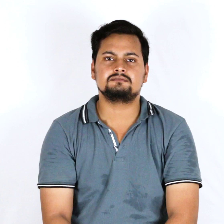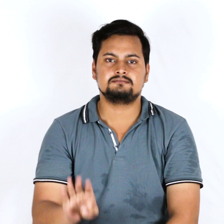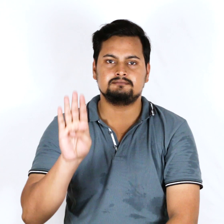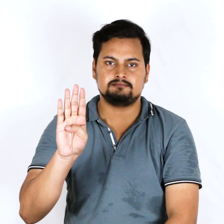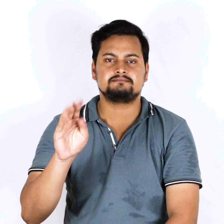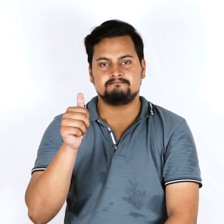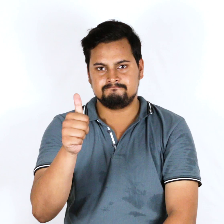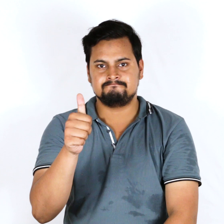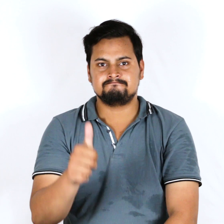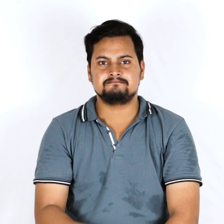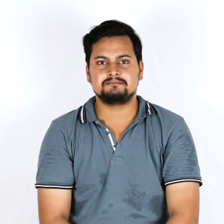best